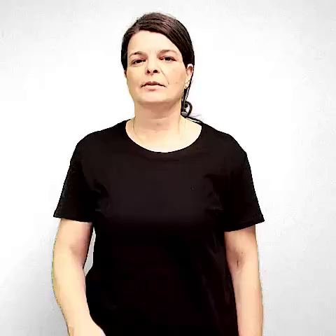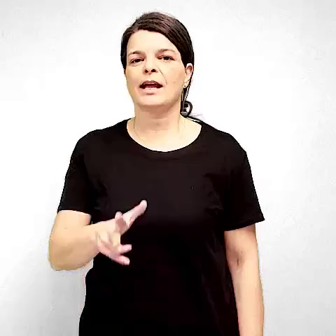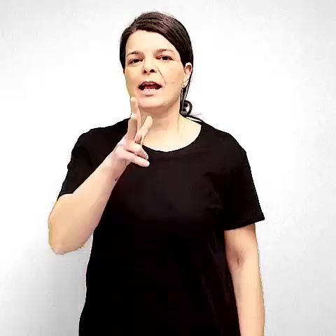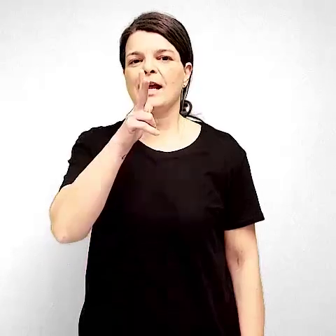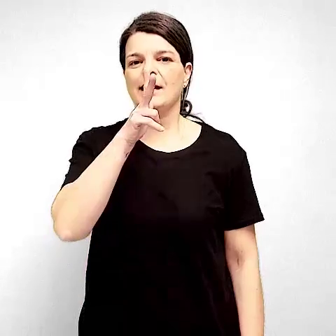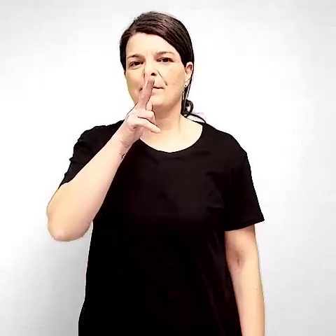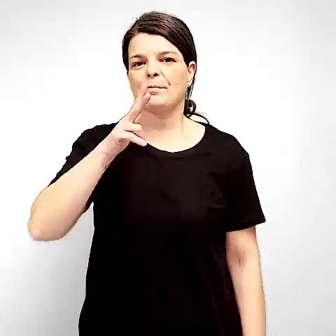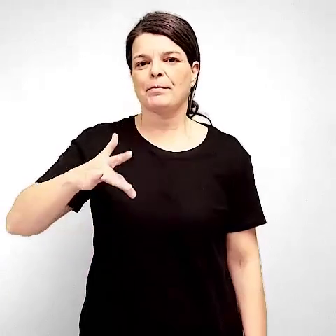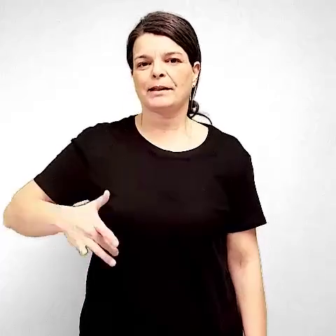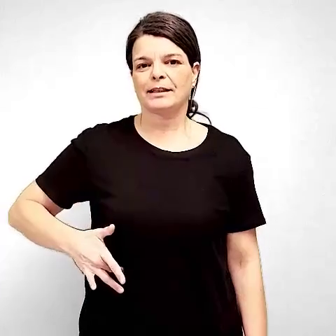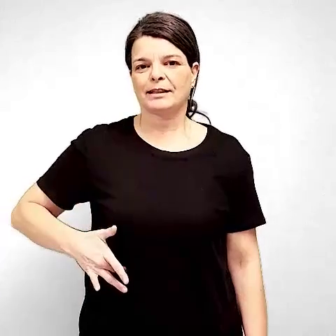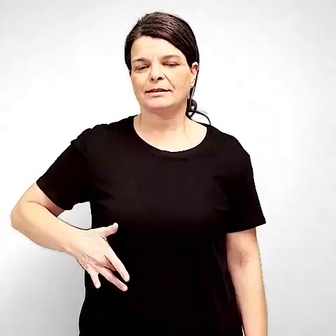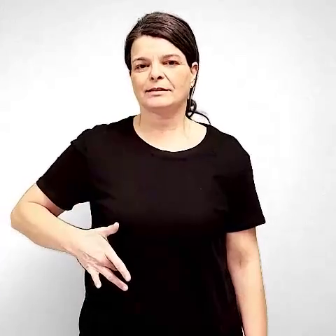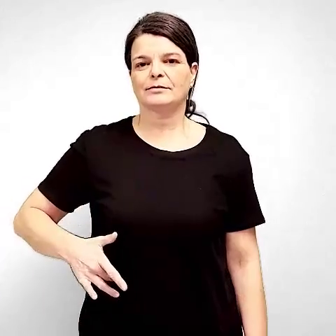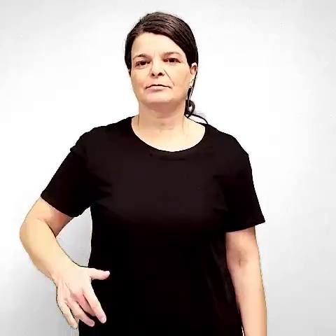h hígado